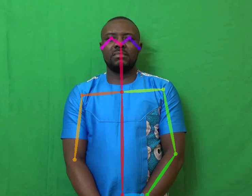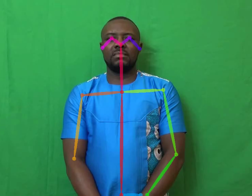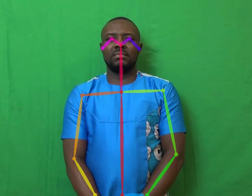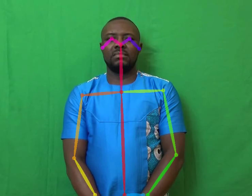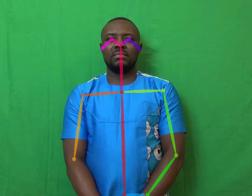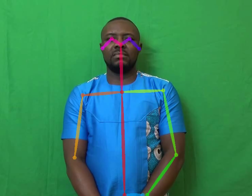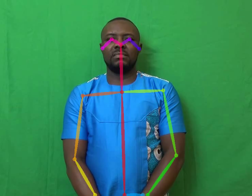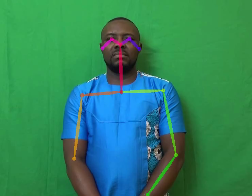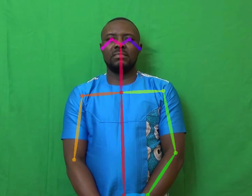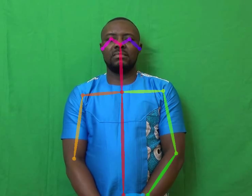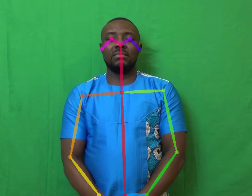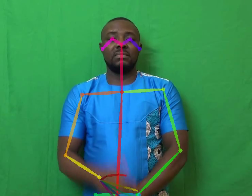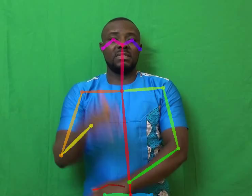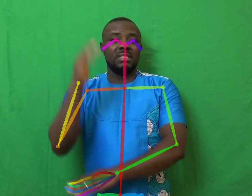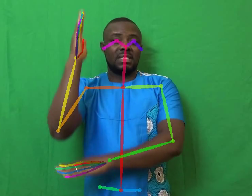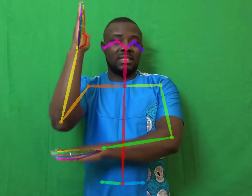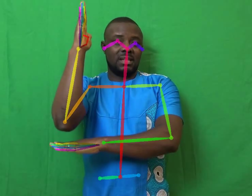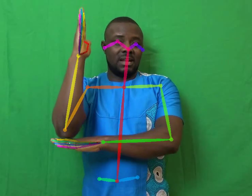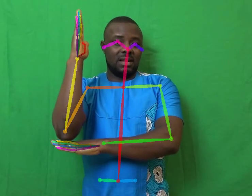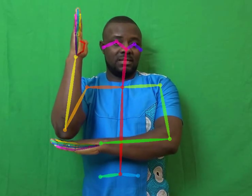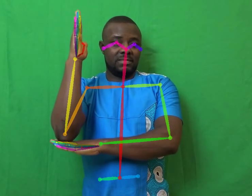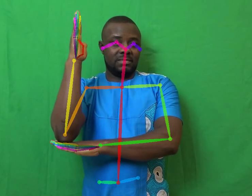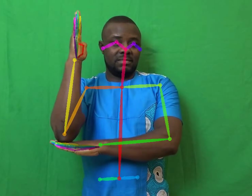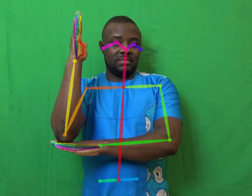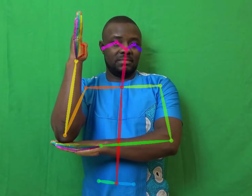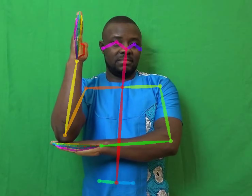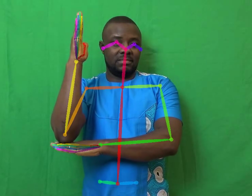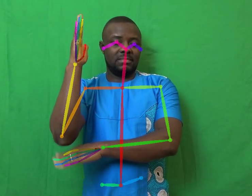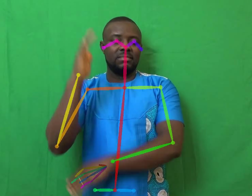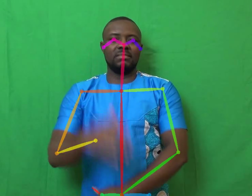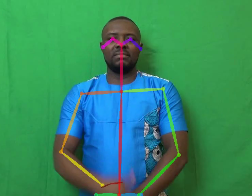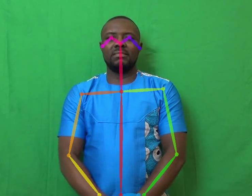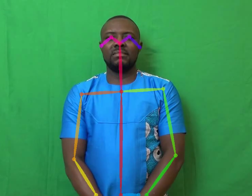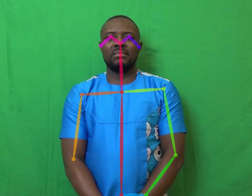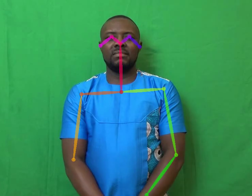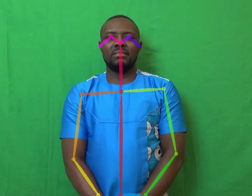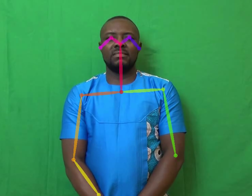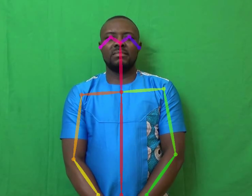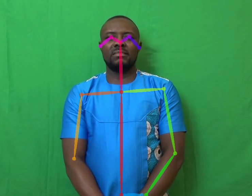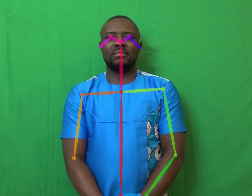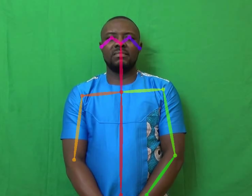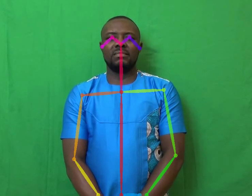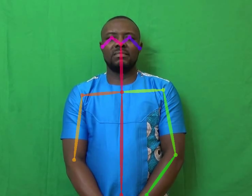afternoon